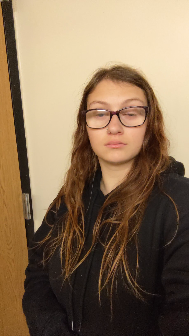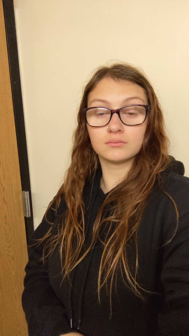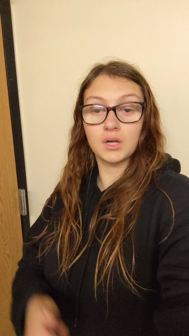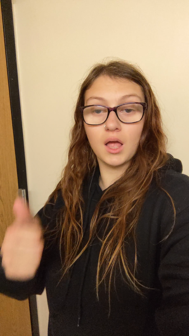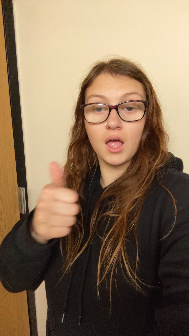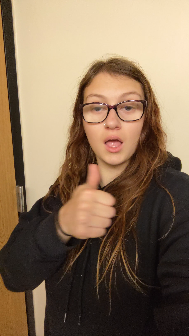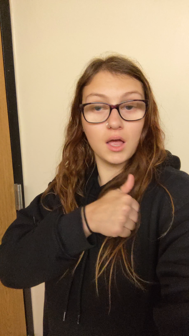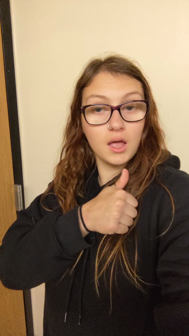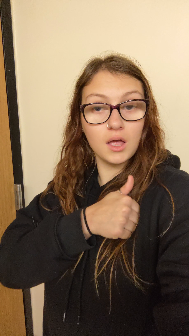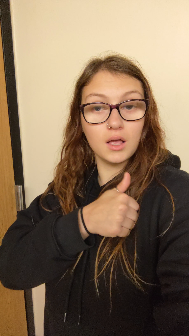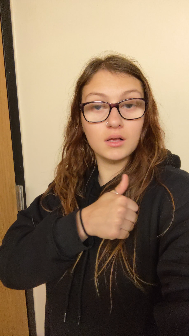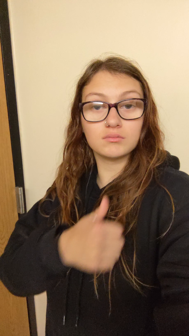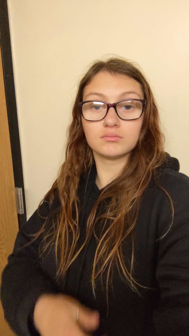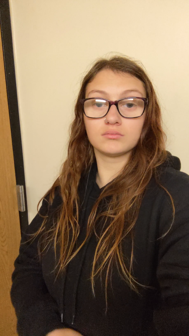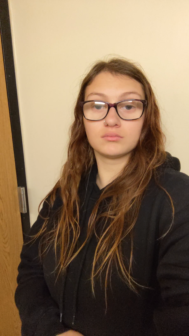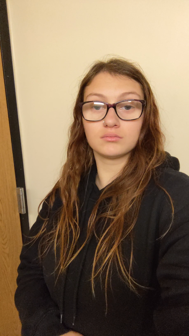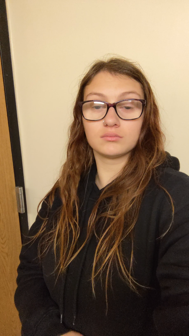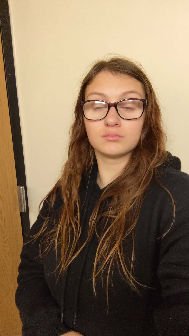hug